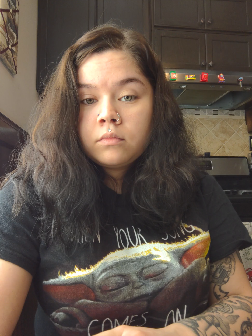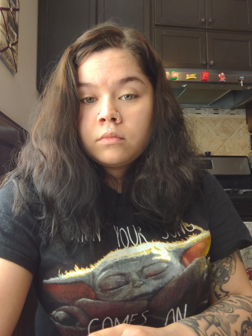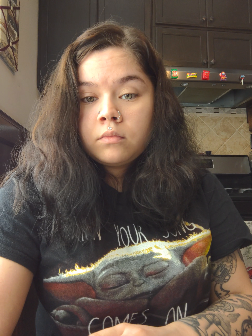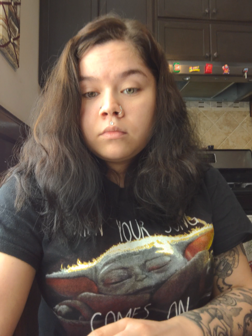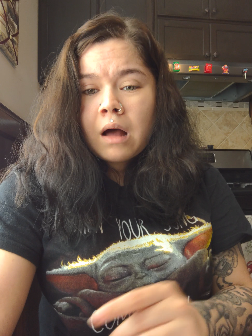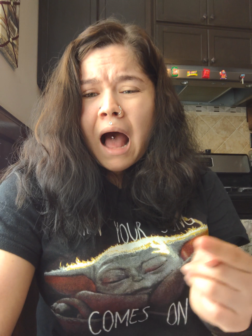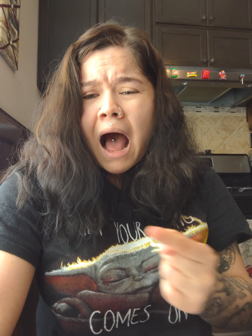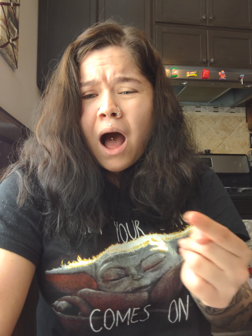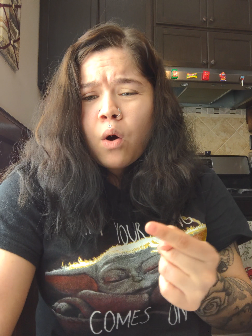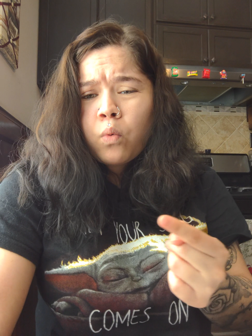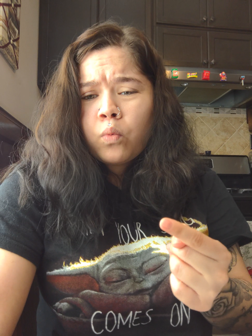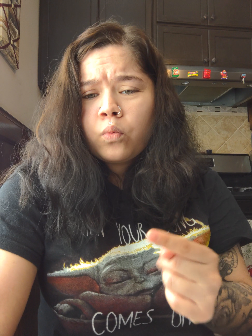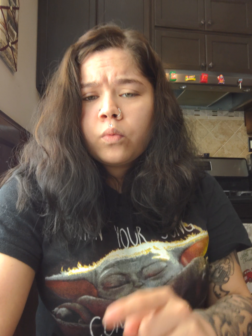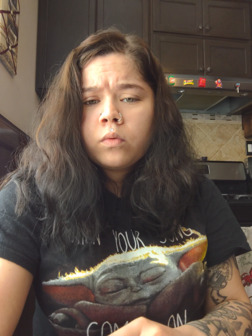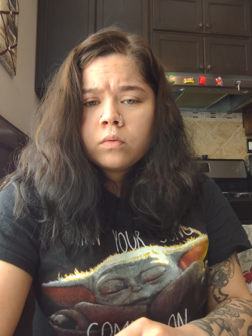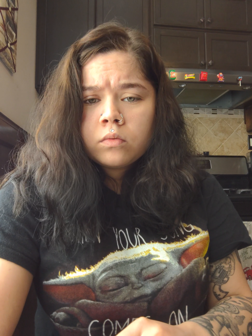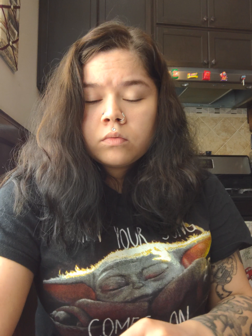owie